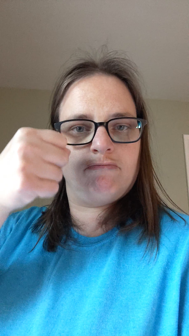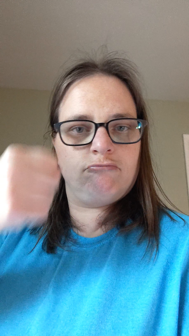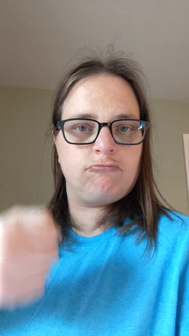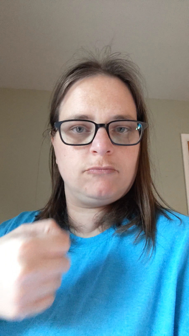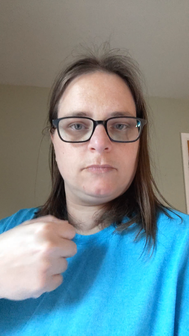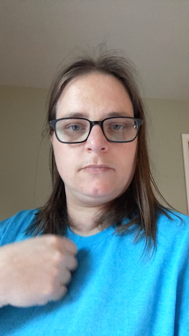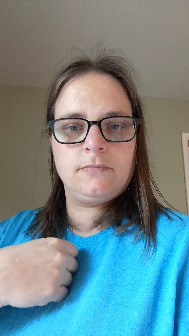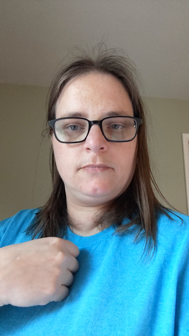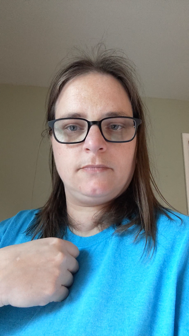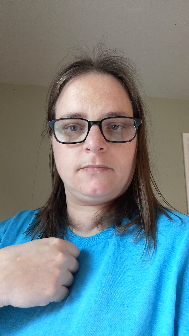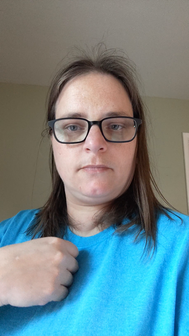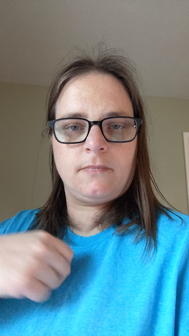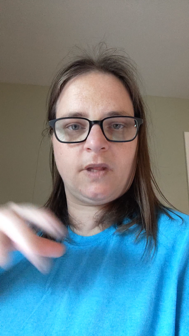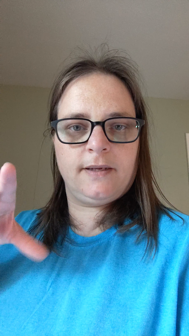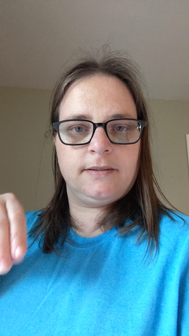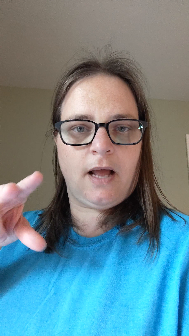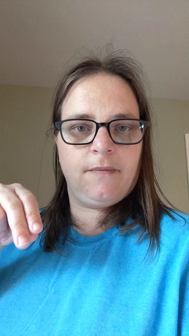diaper